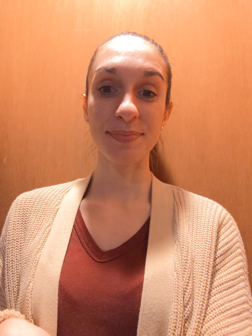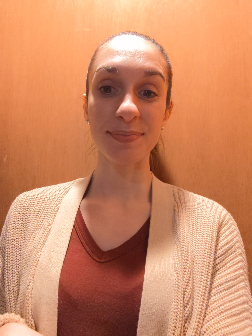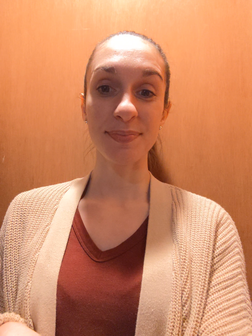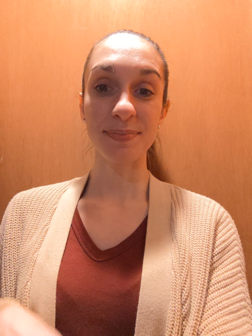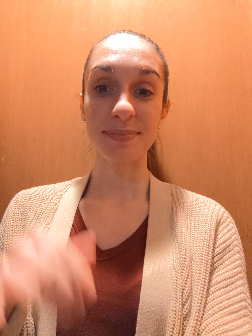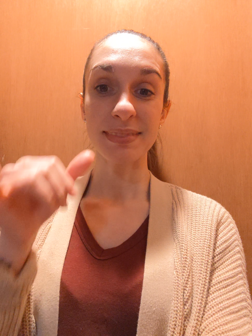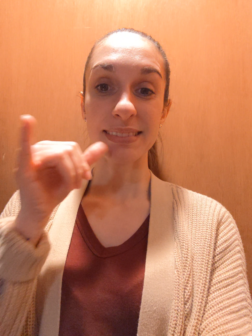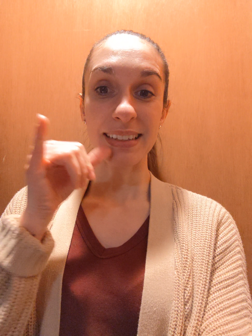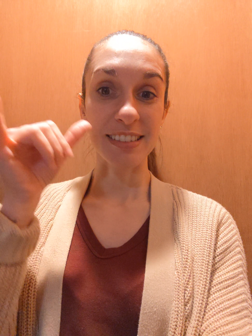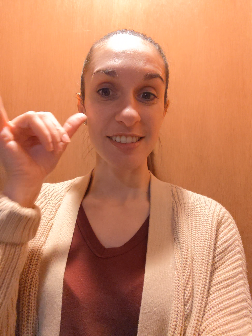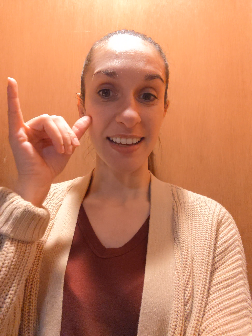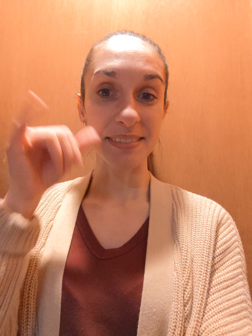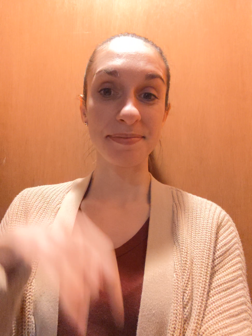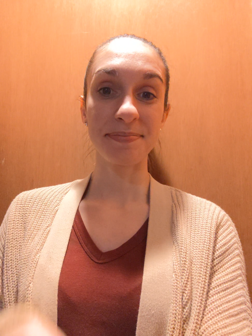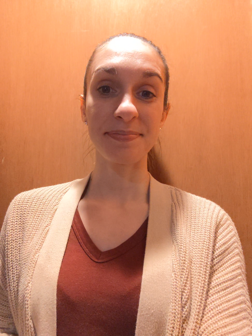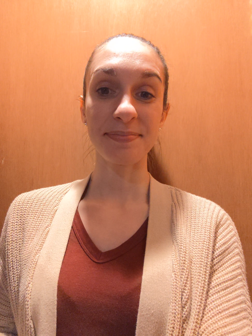yesterday